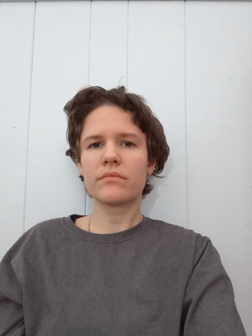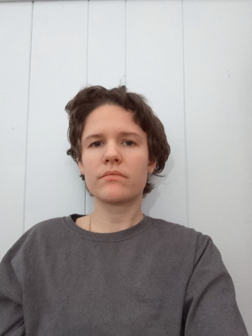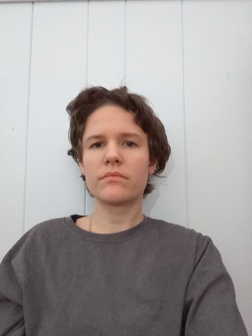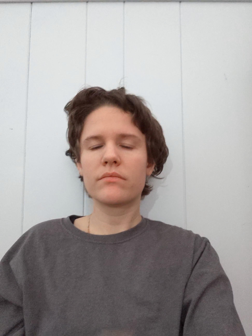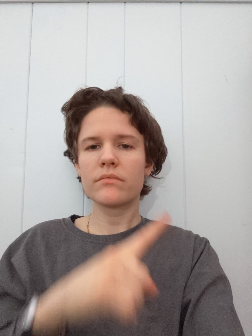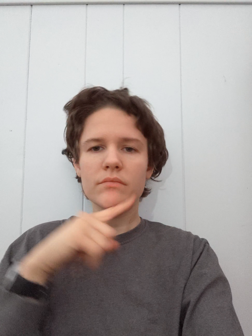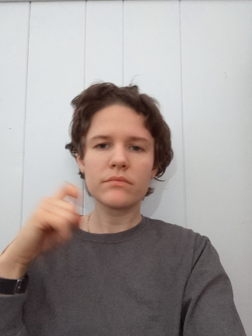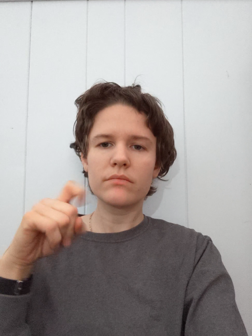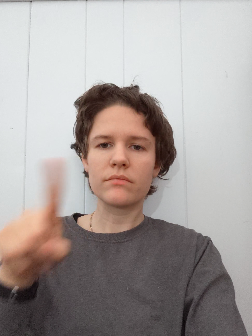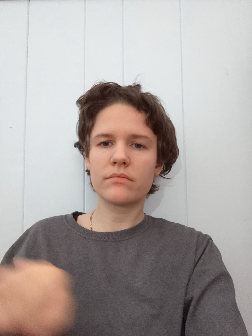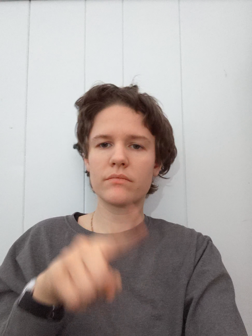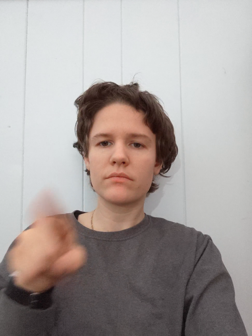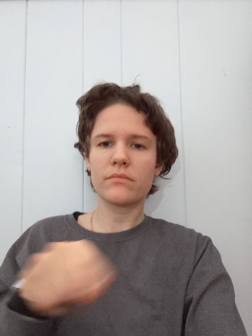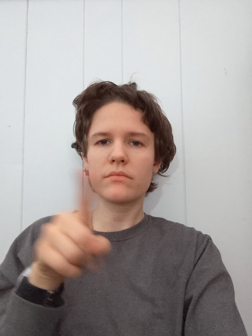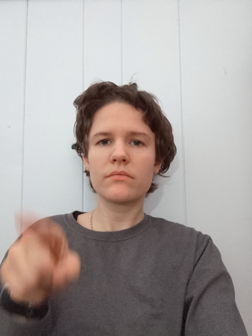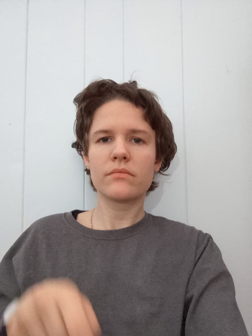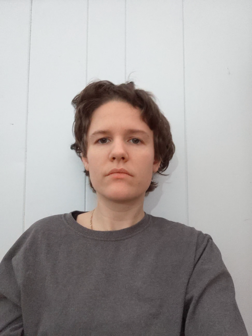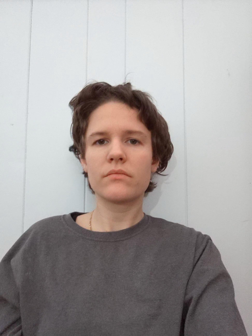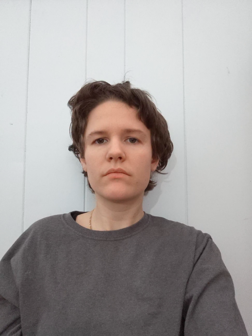dryer